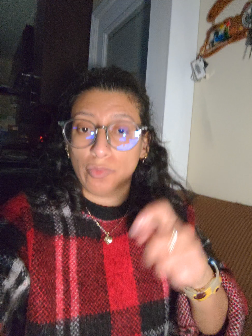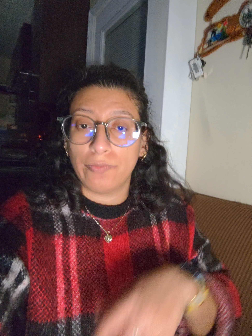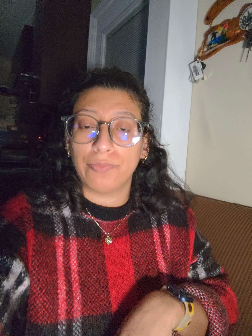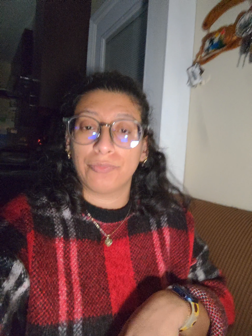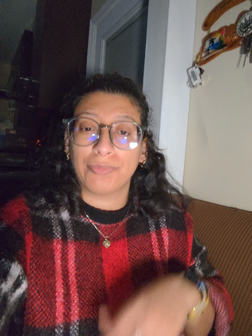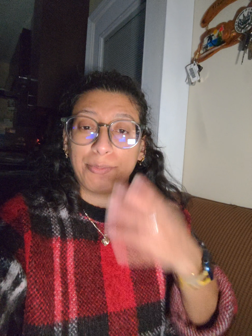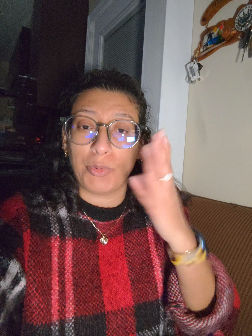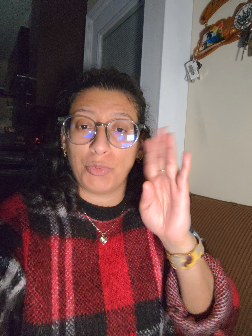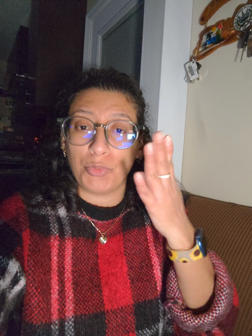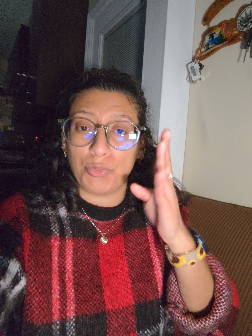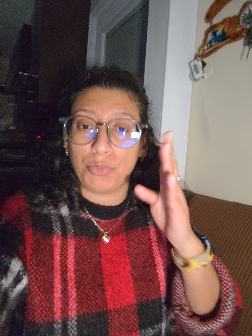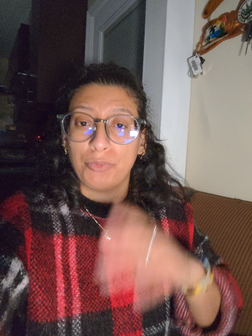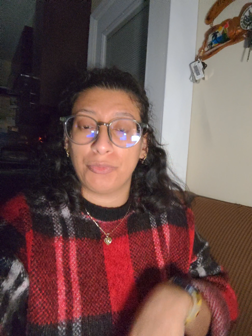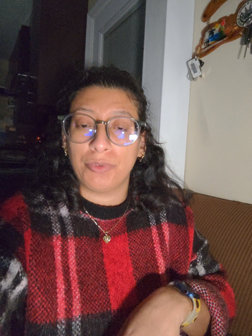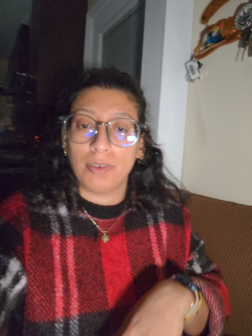blue